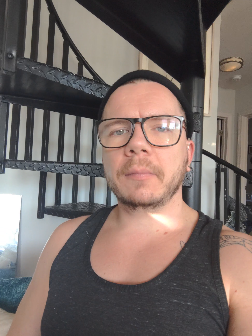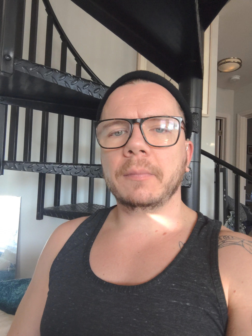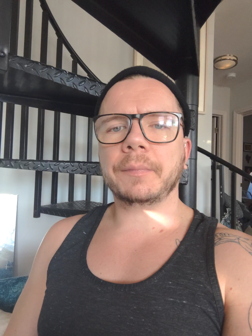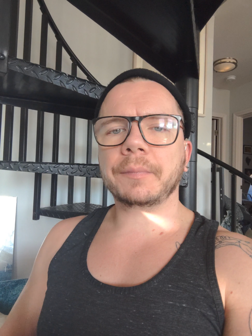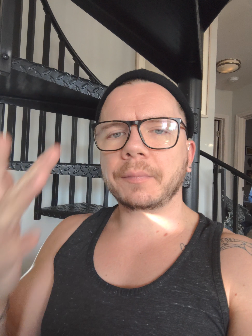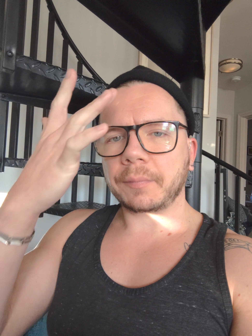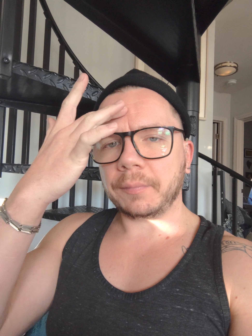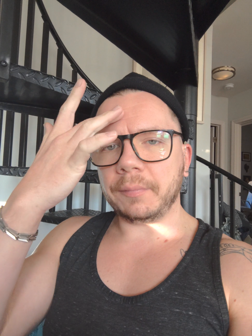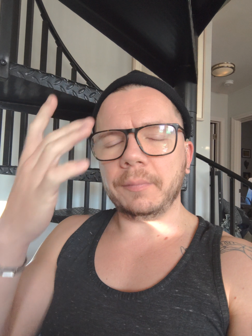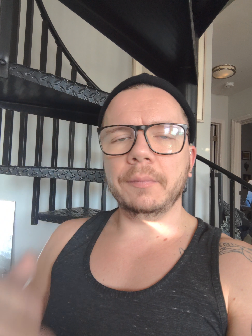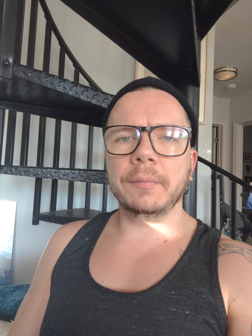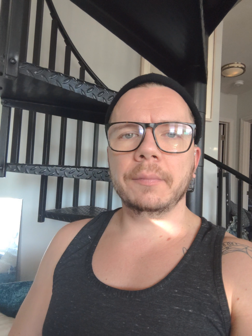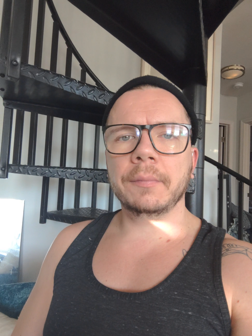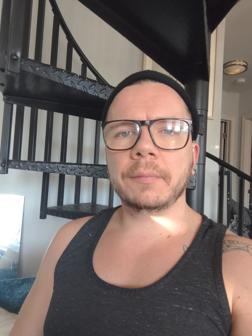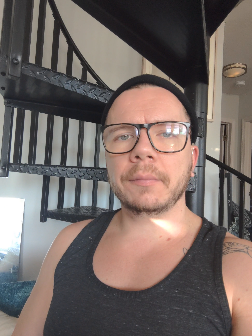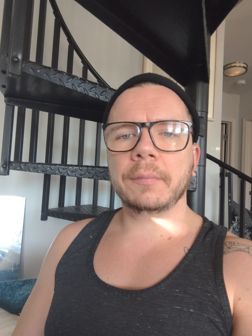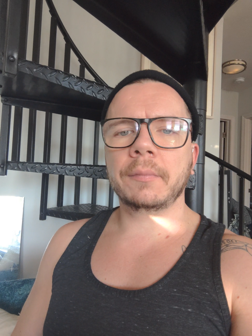sick